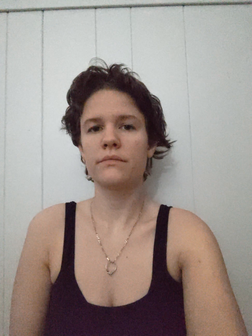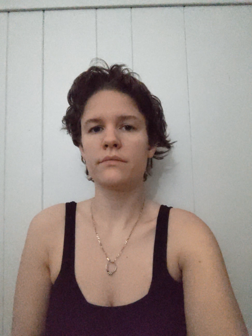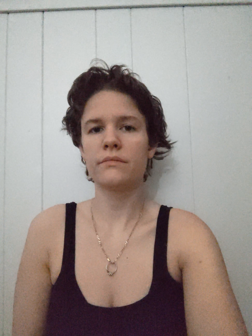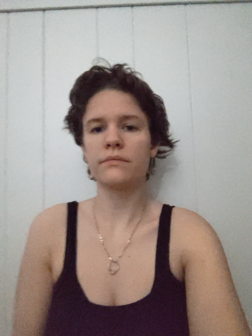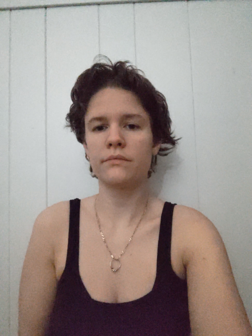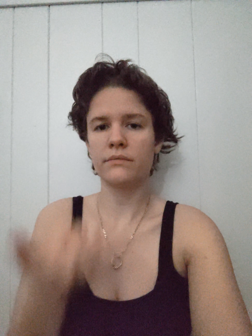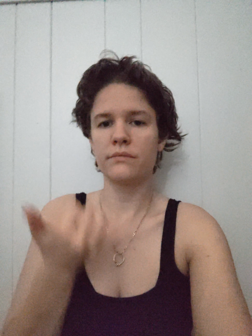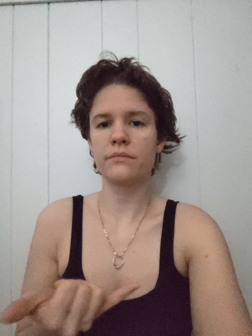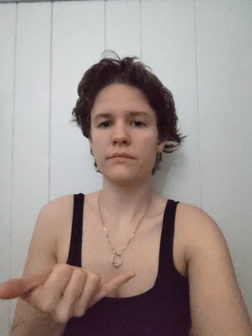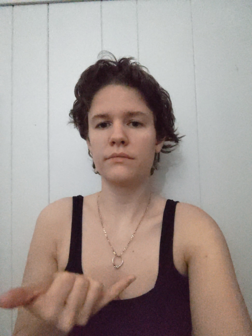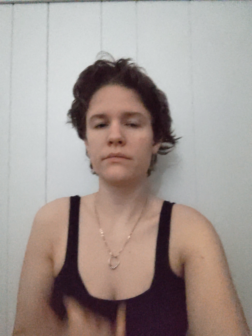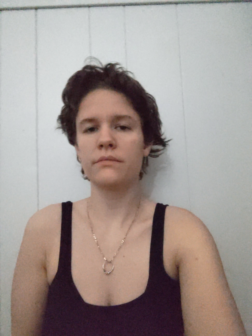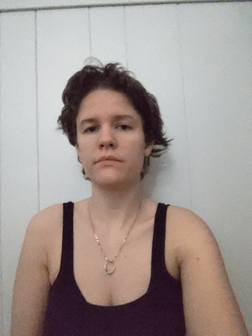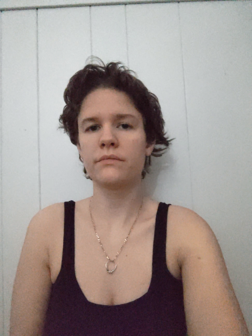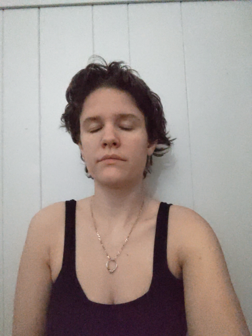now